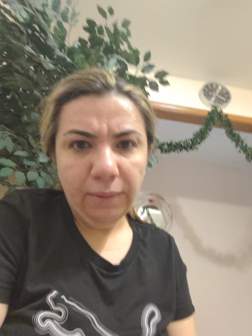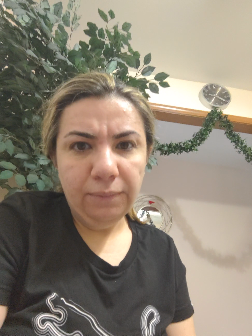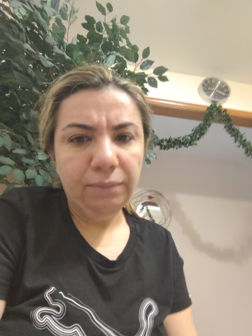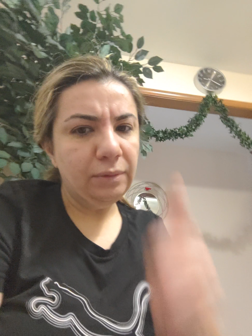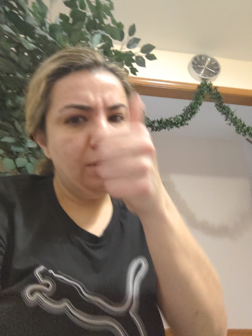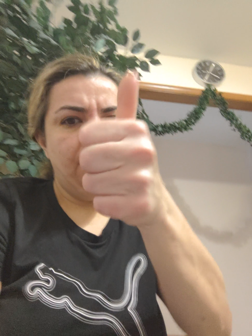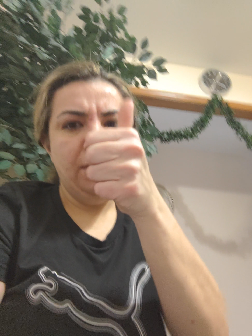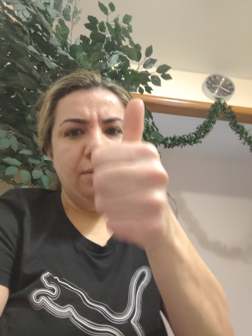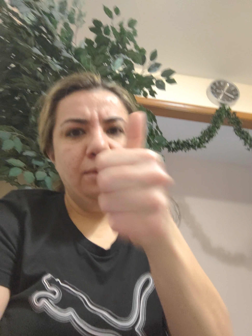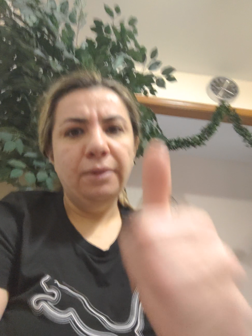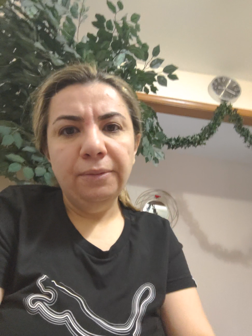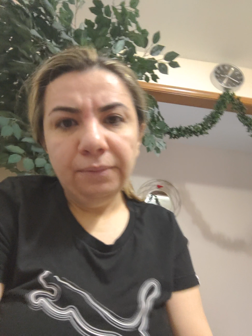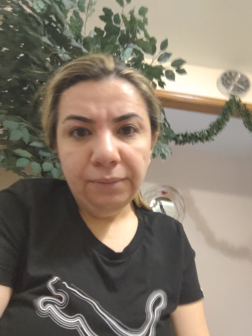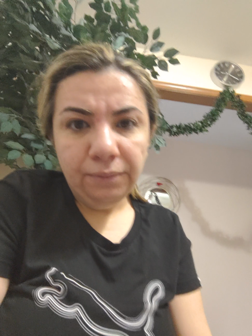yourself